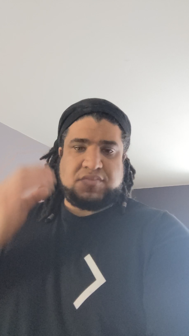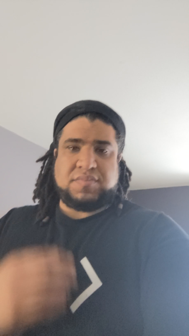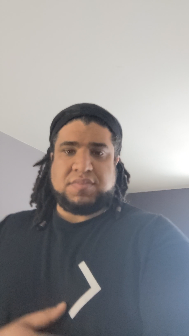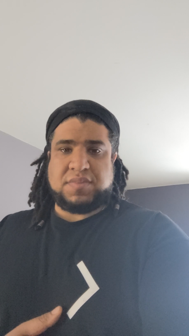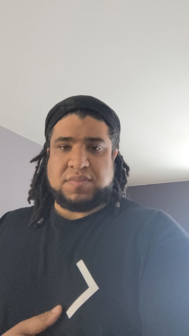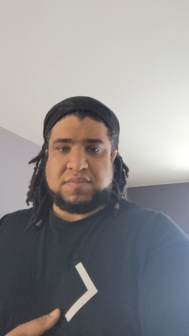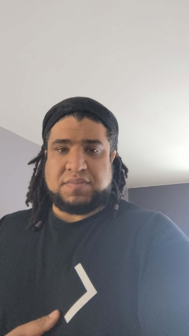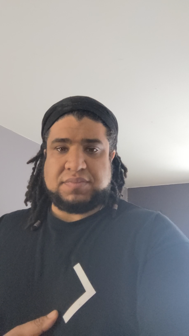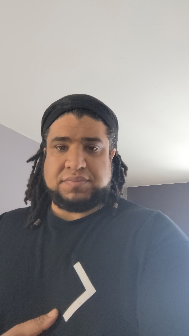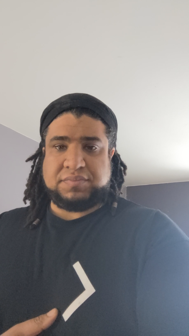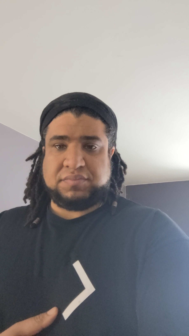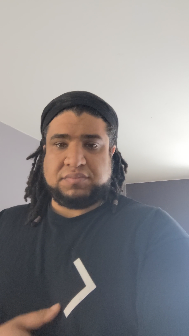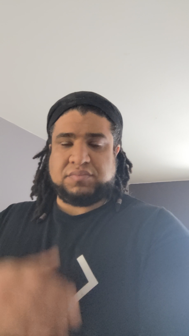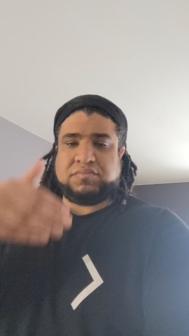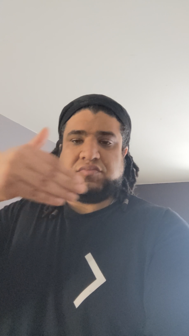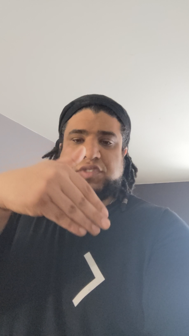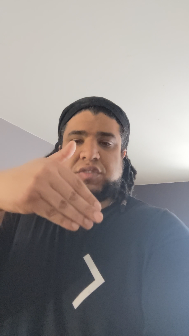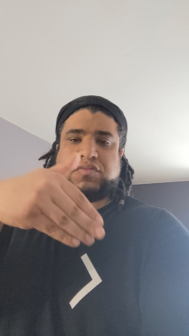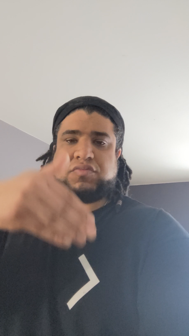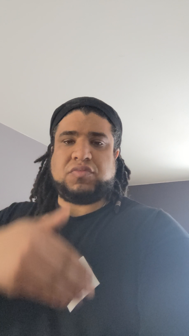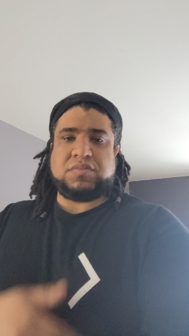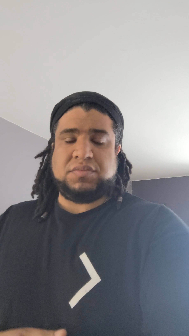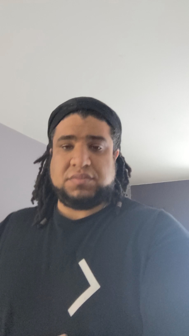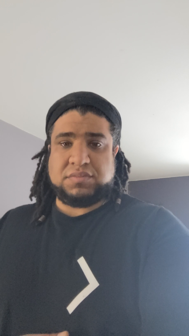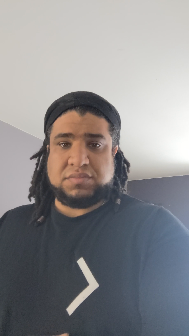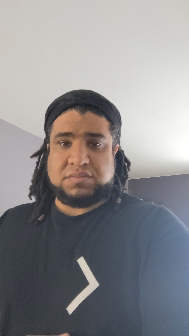doctor